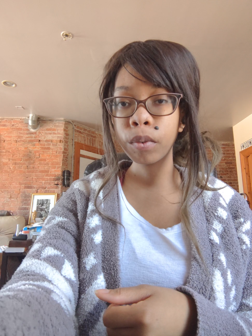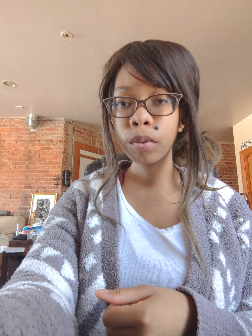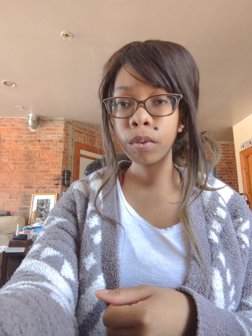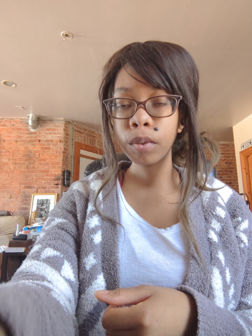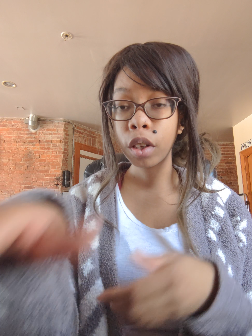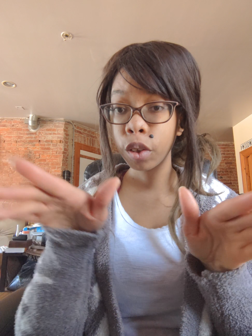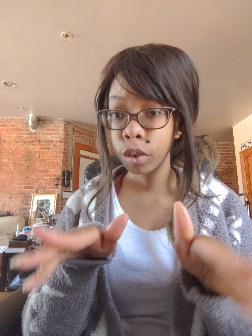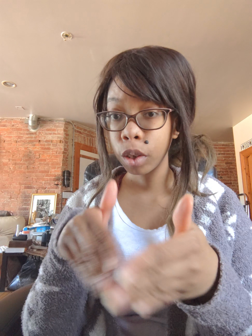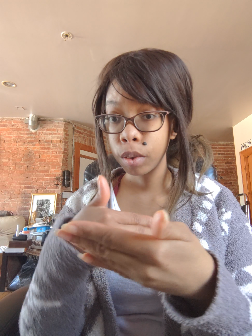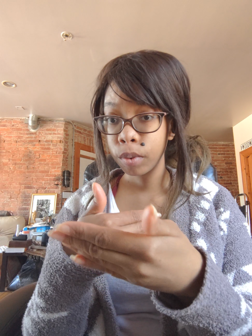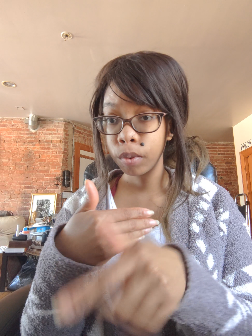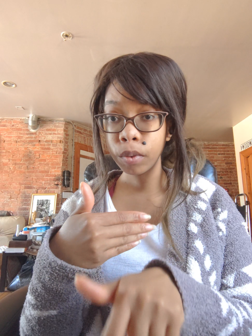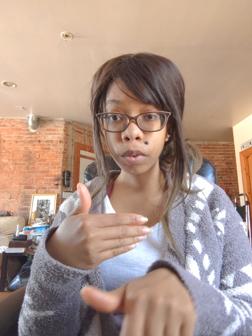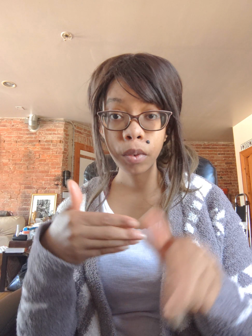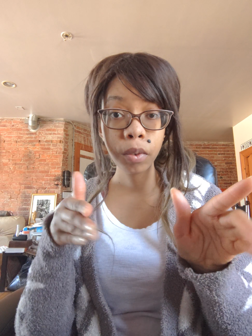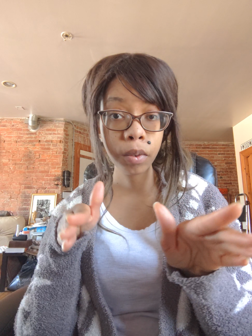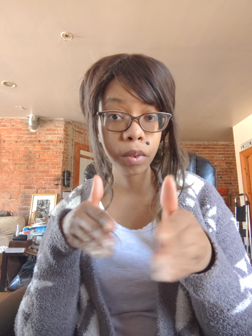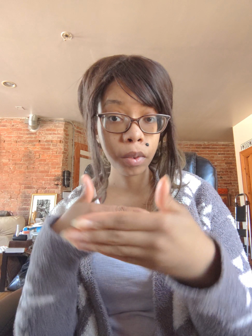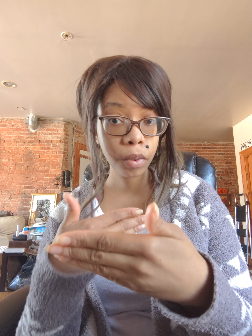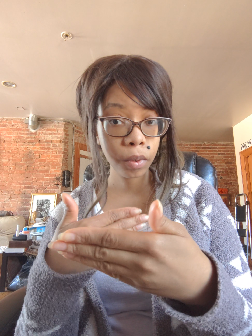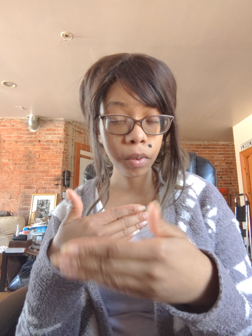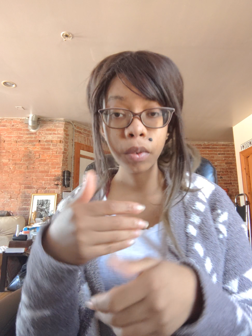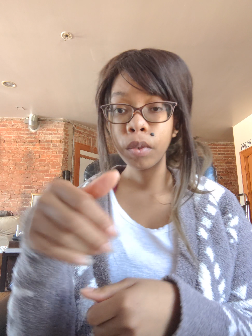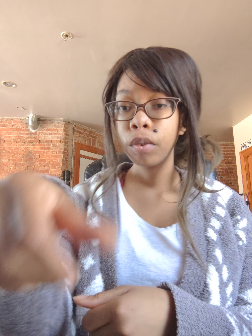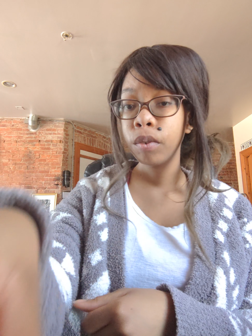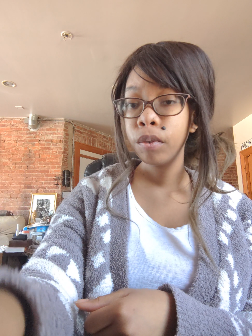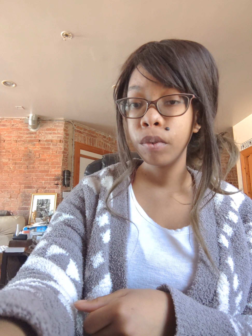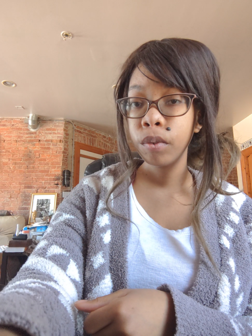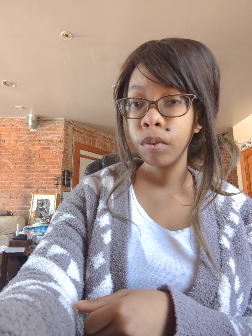room